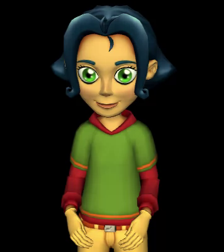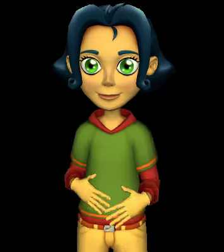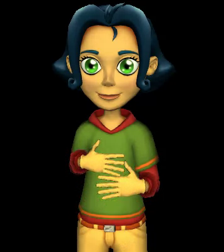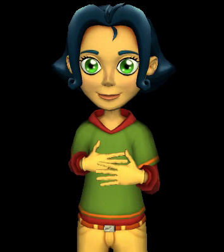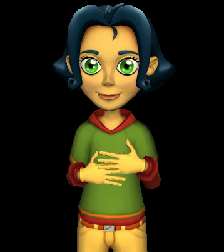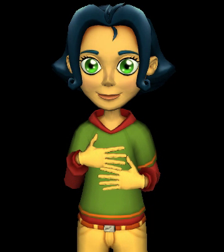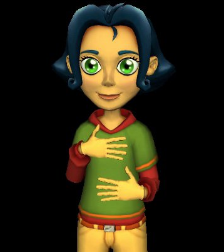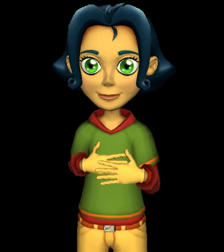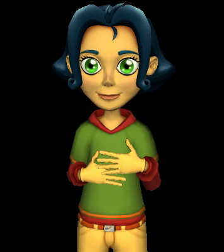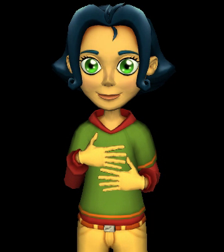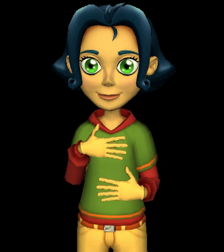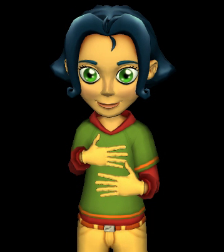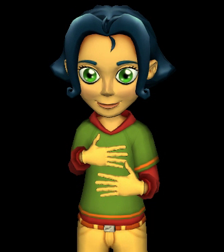متعب